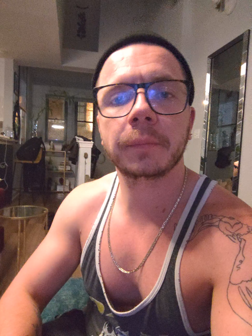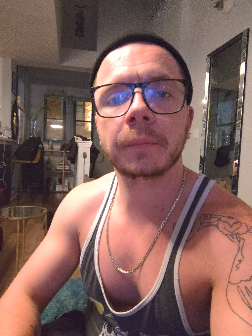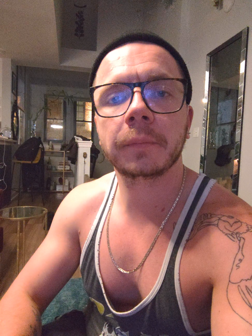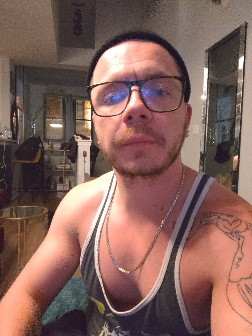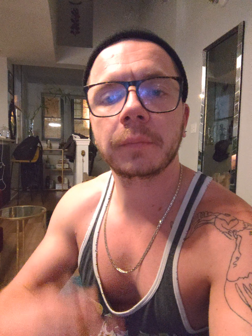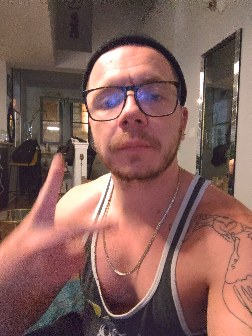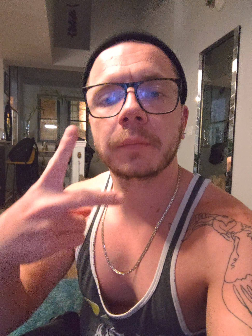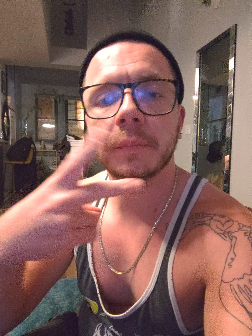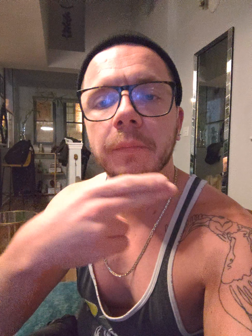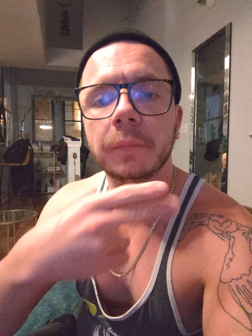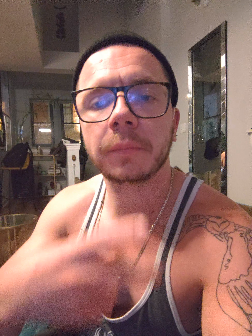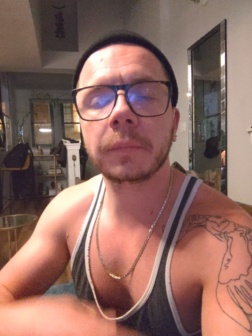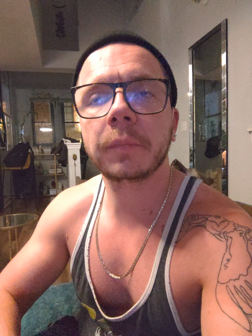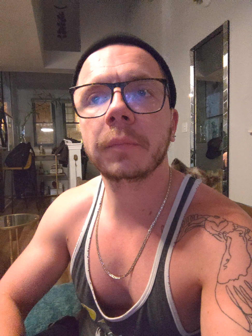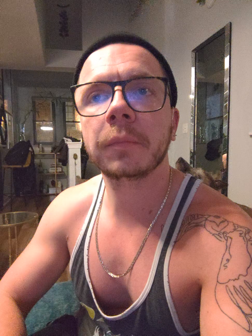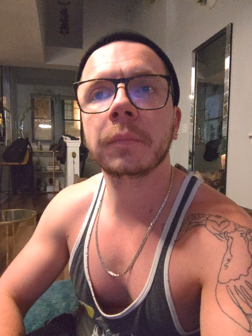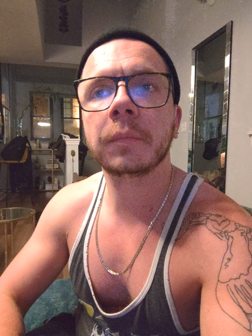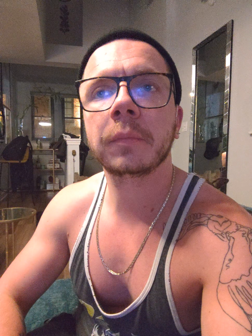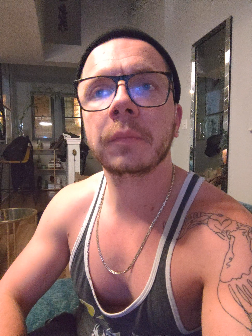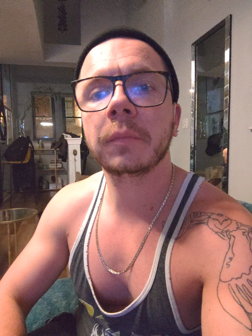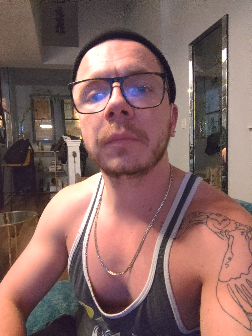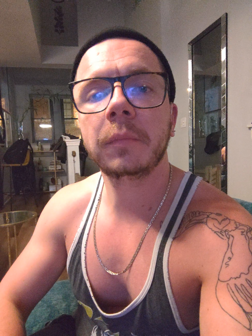scissors